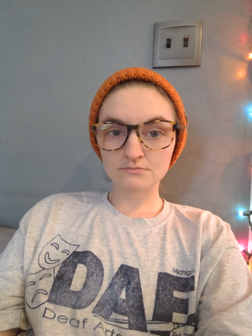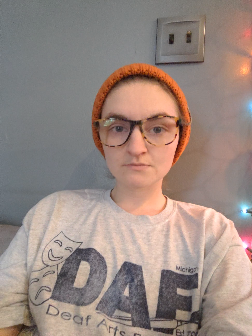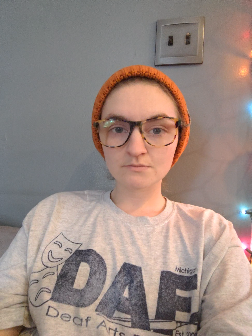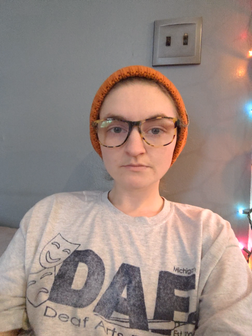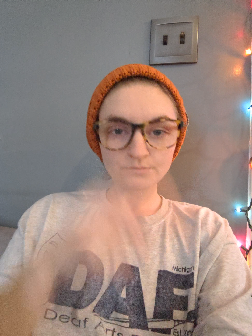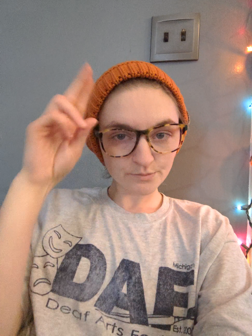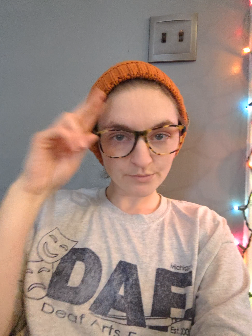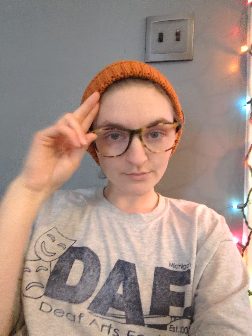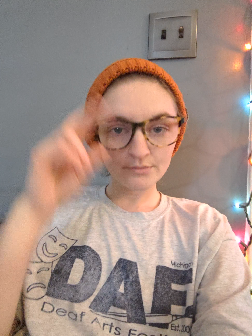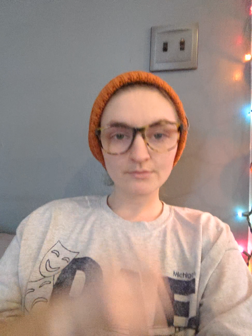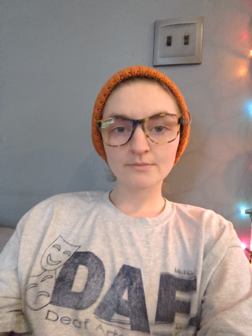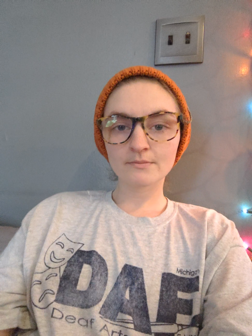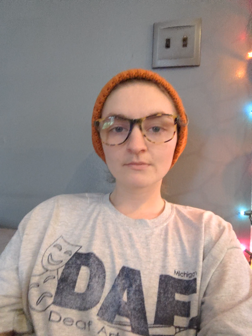uncle